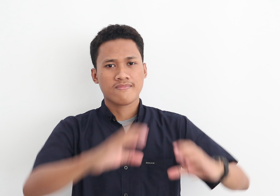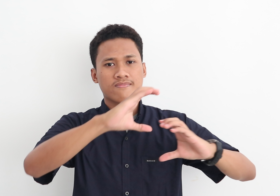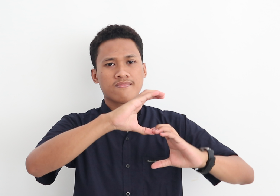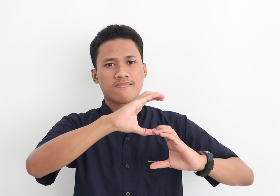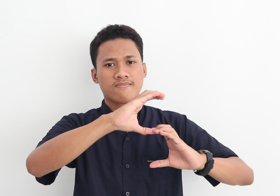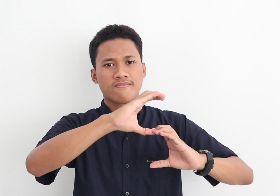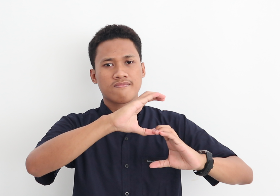S